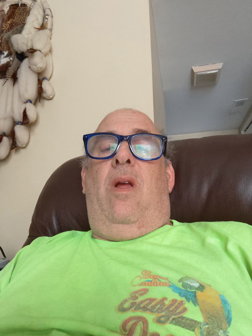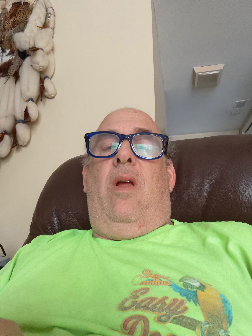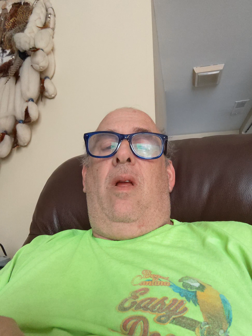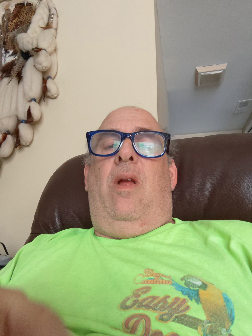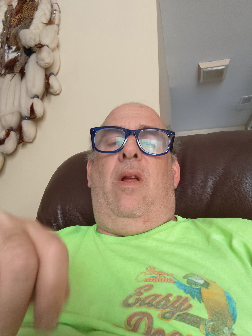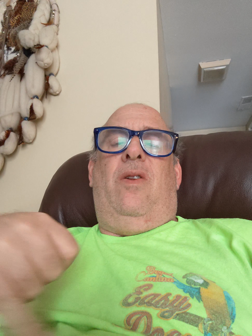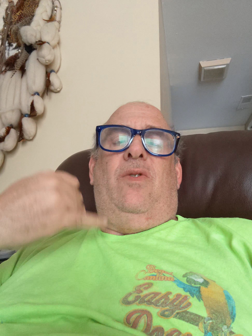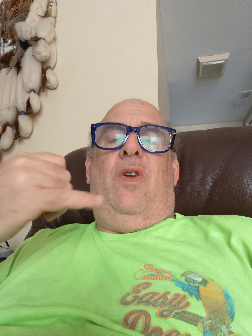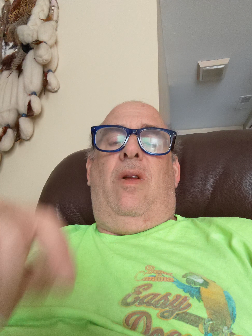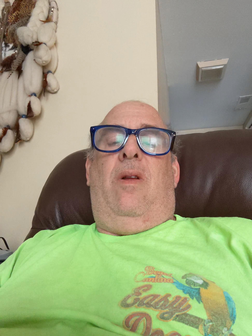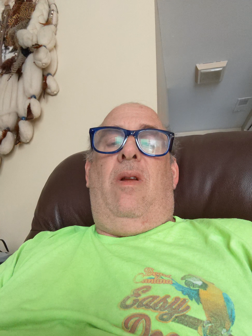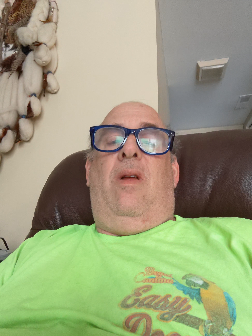jacket